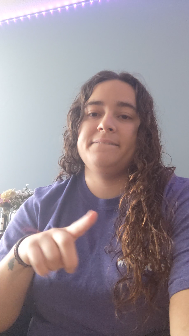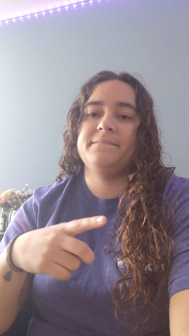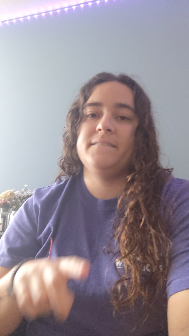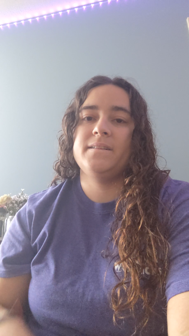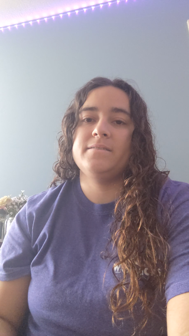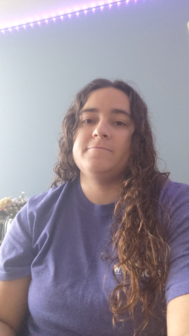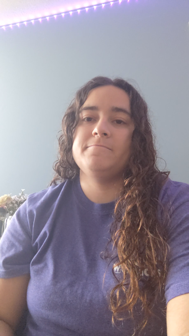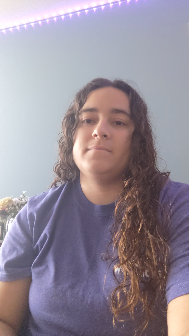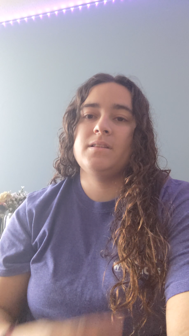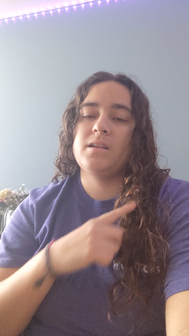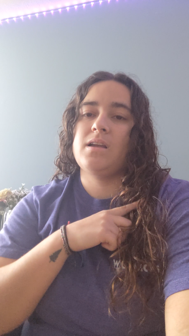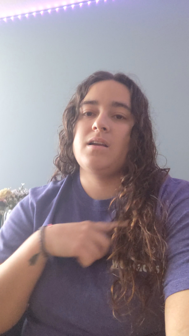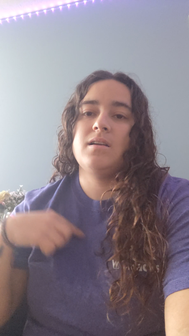necklace